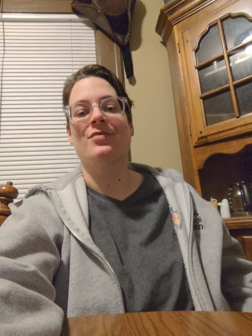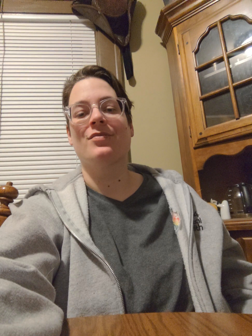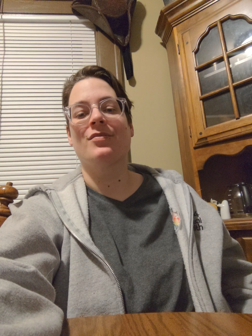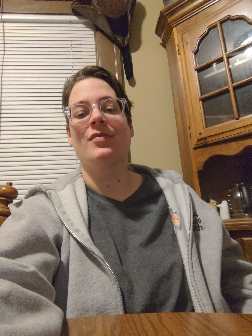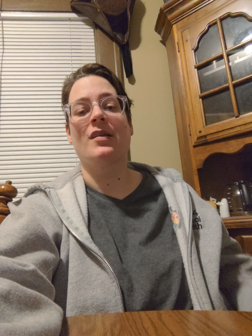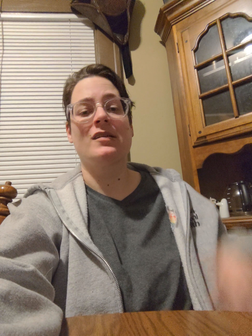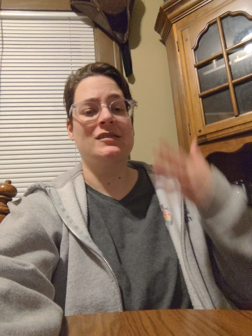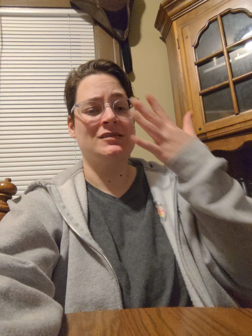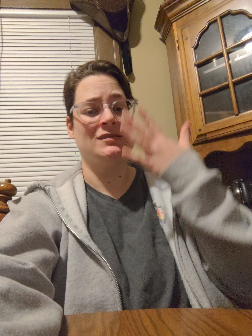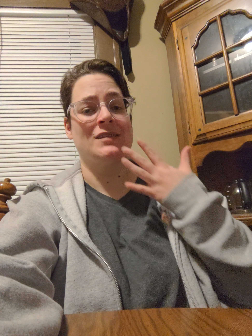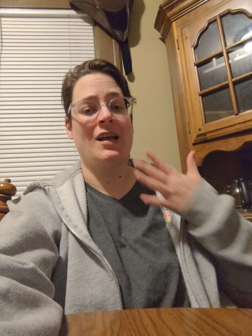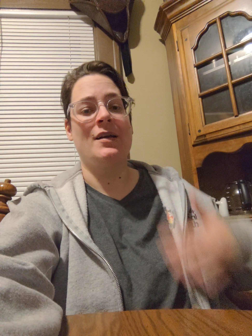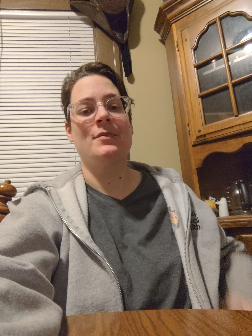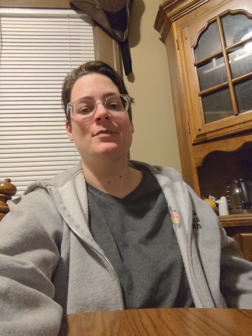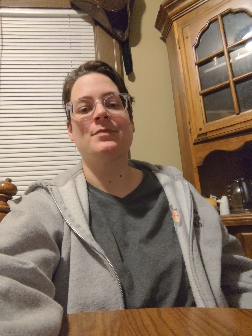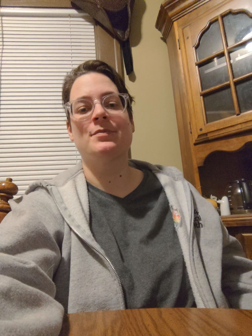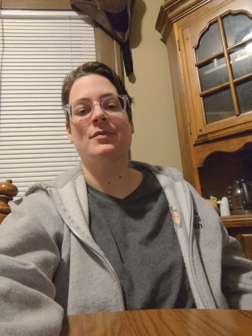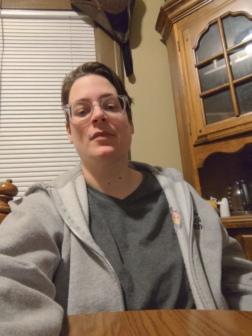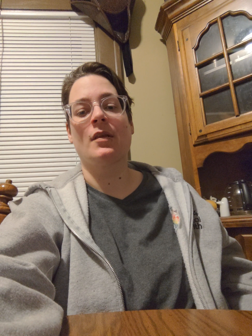sad